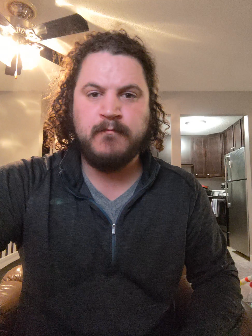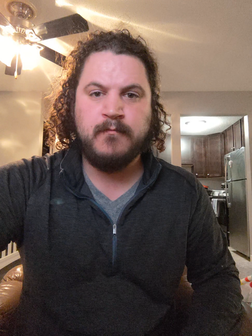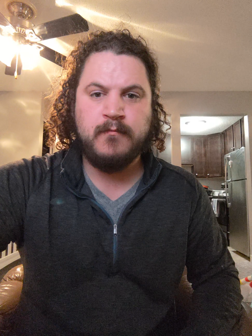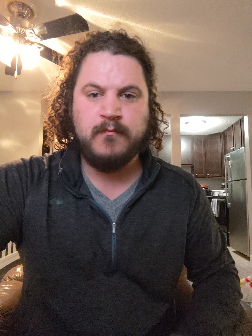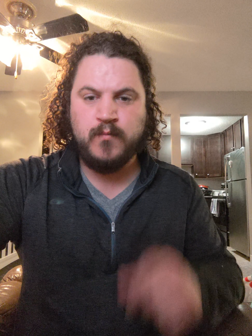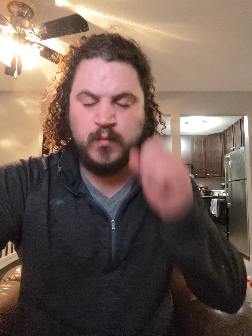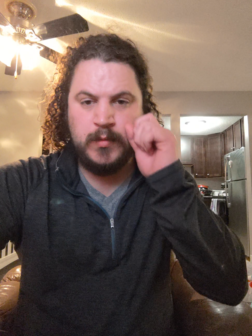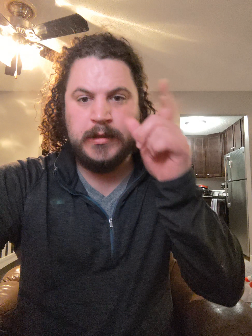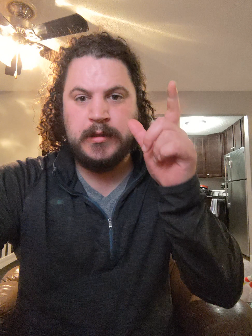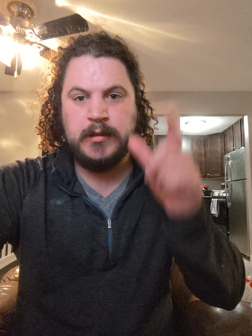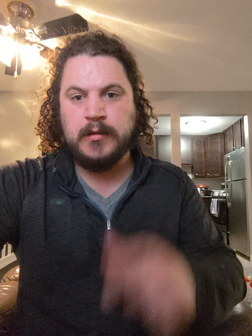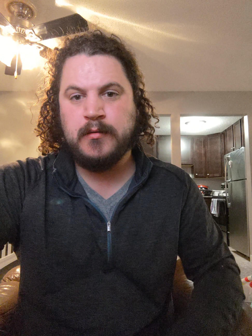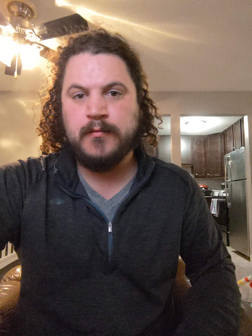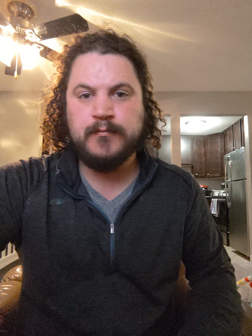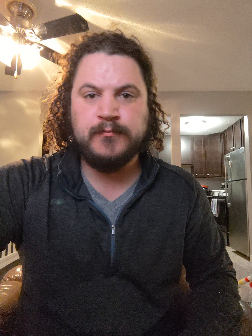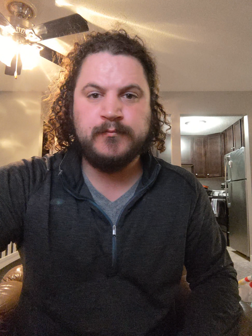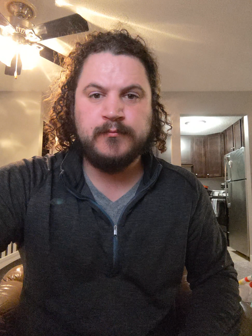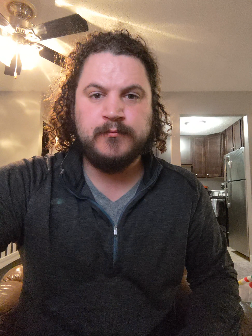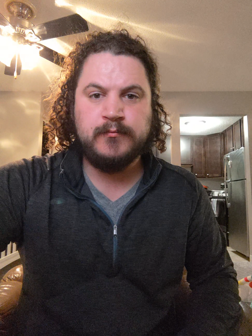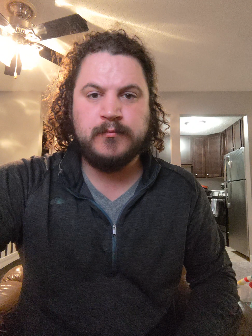awake